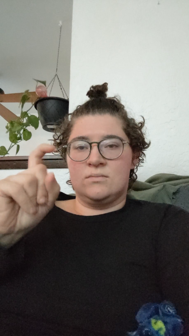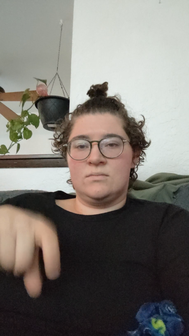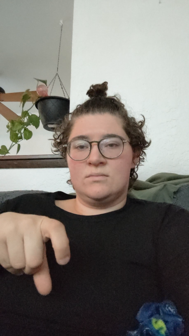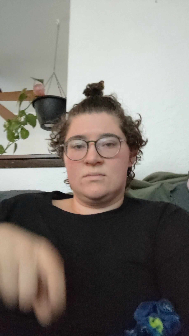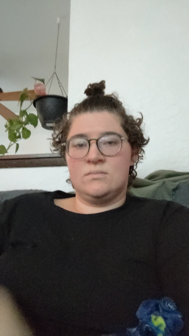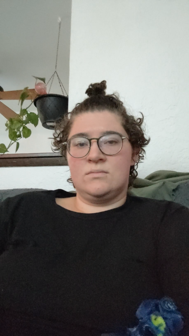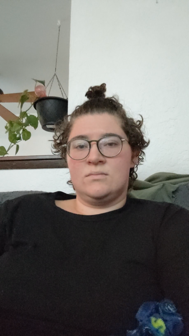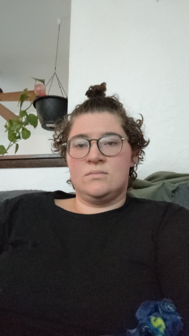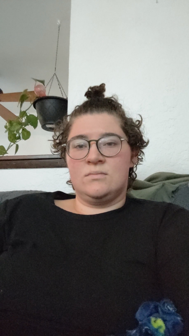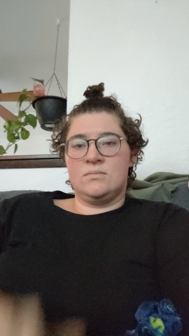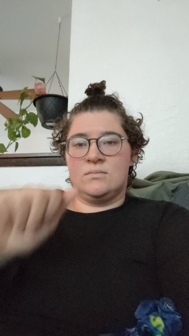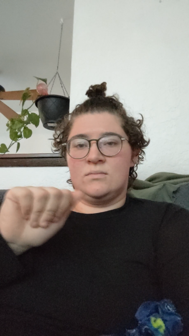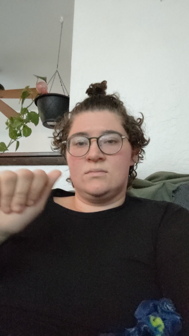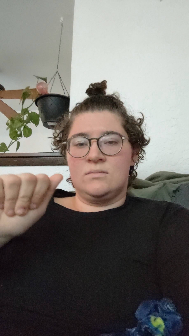a